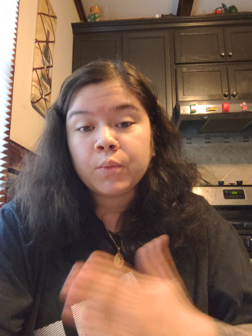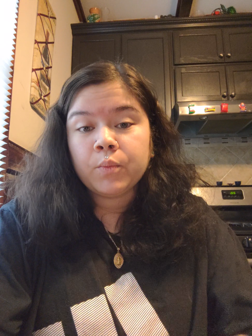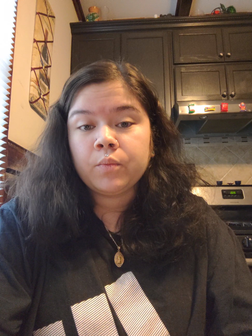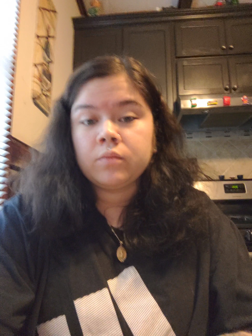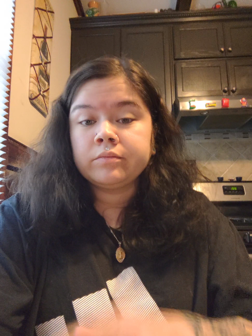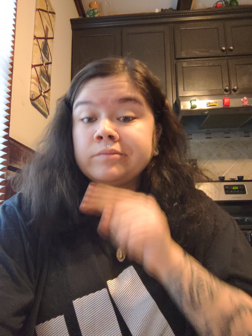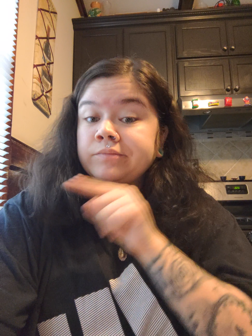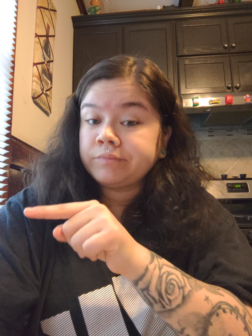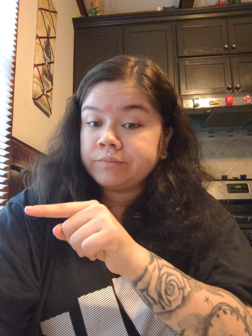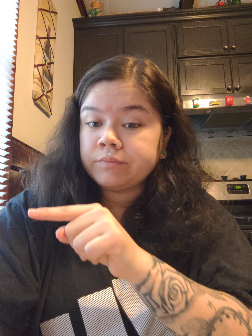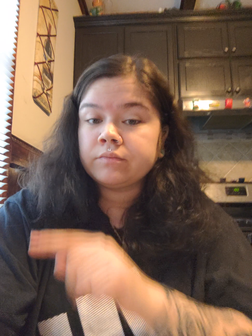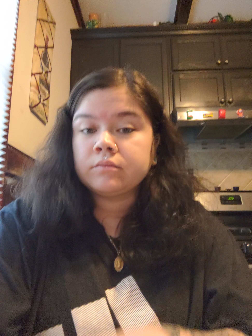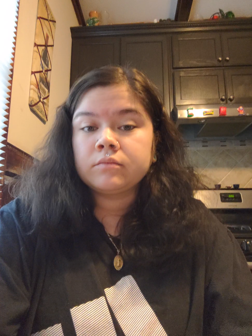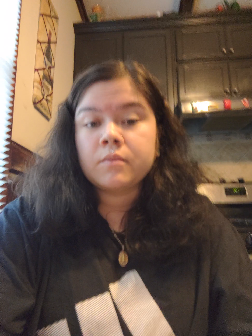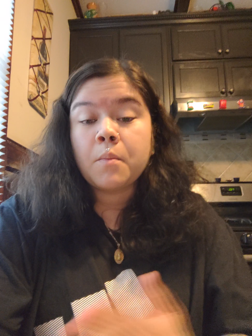he/she/it